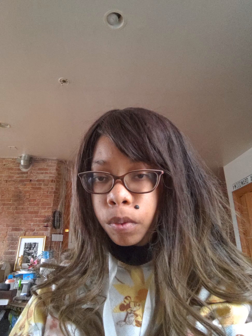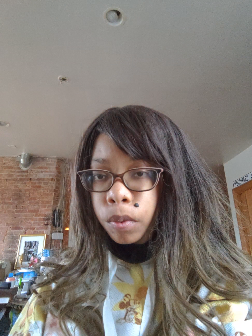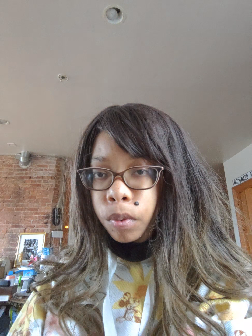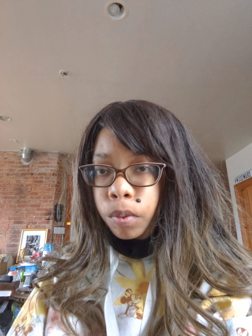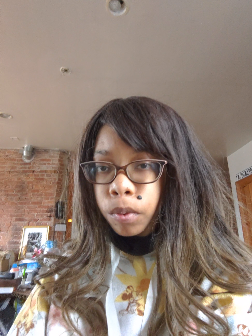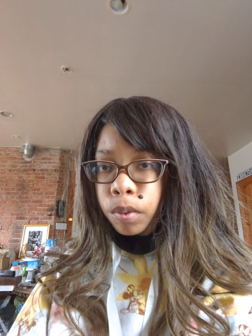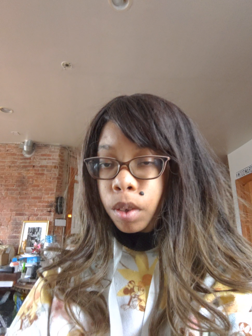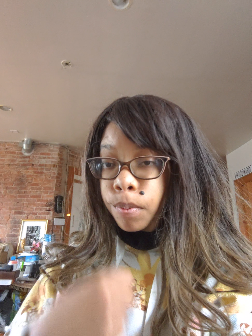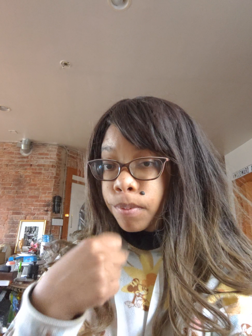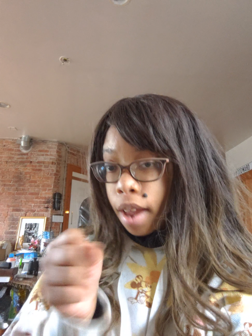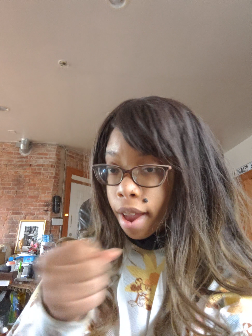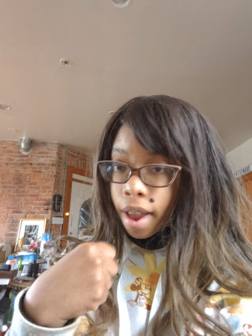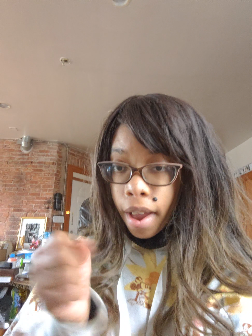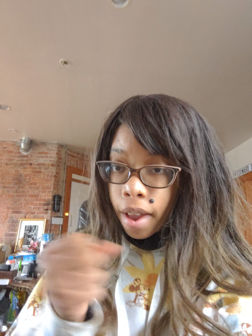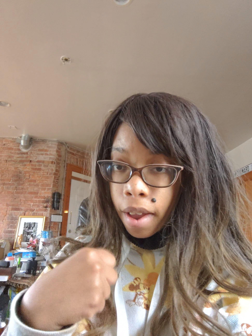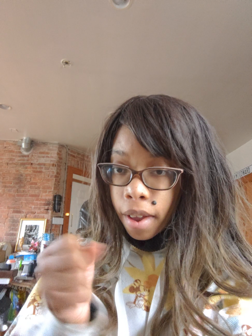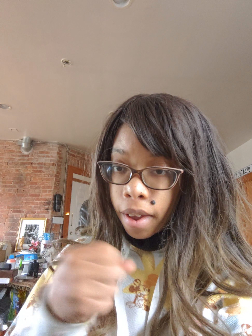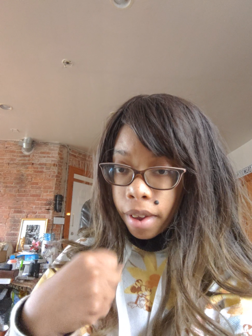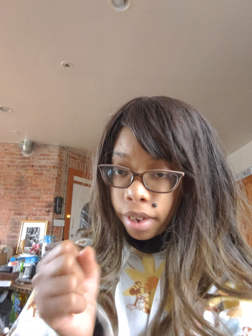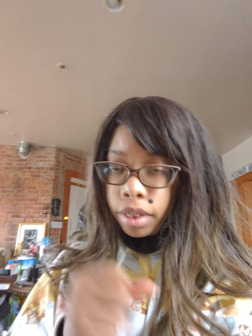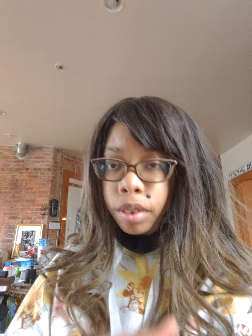make